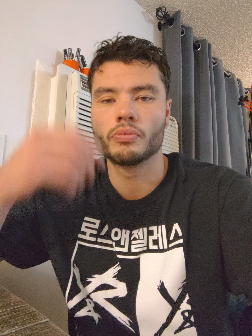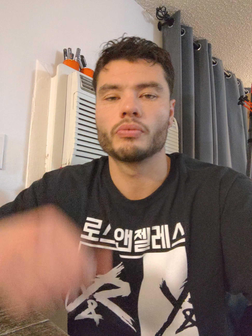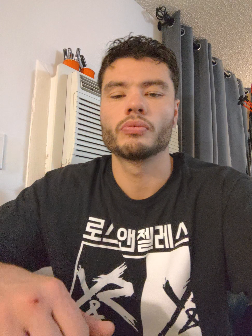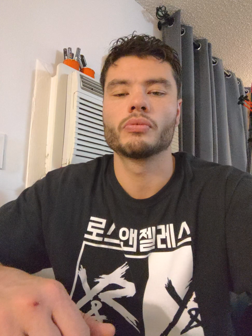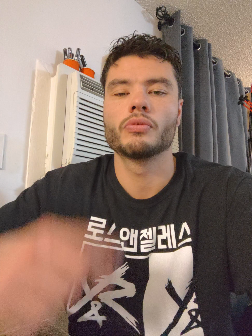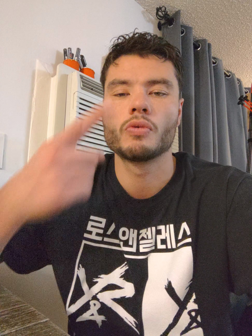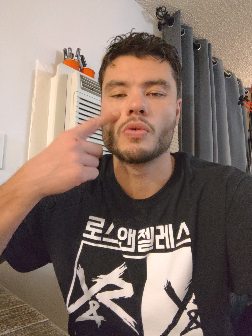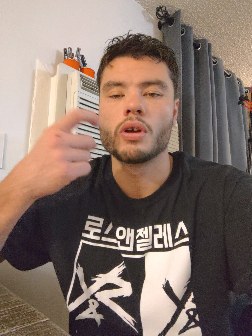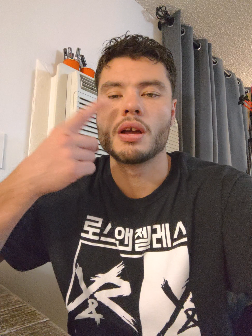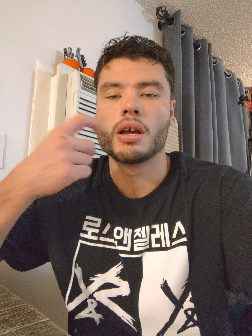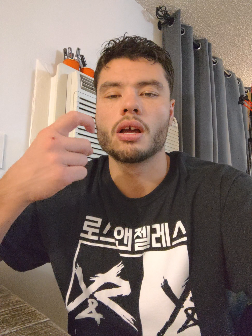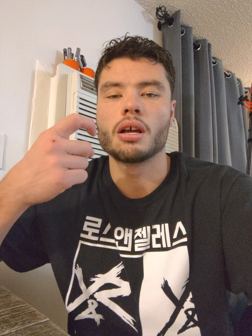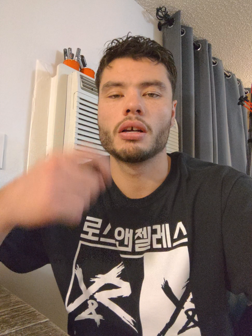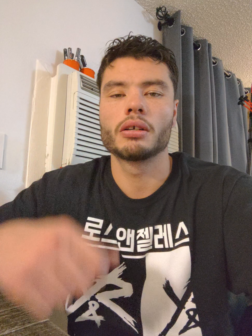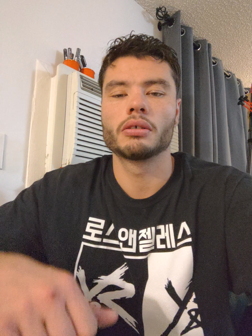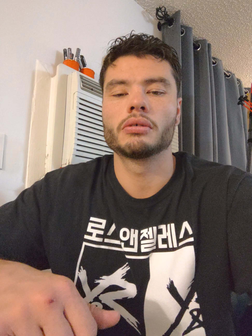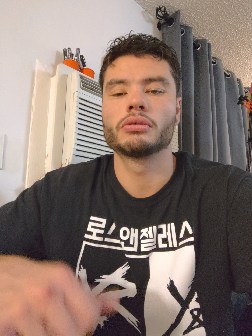cry